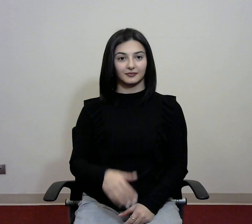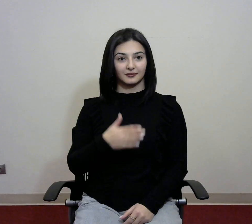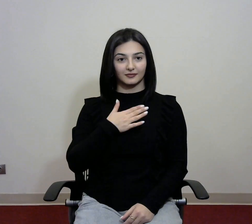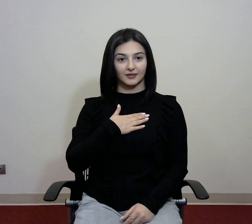mənə